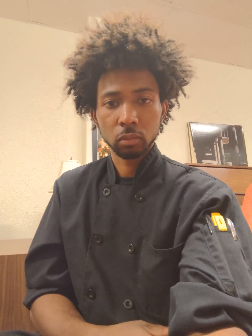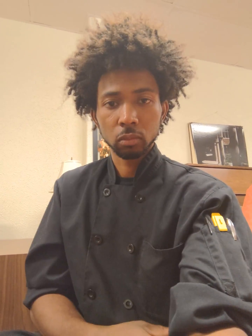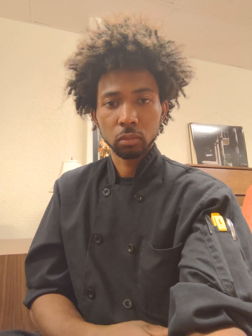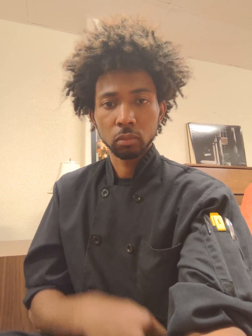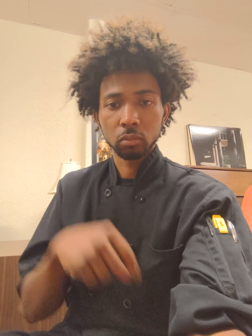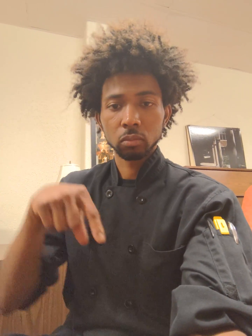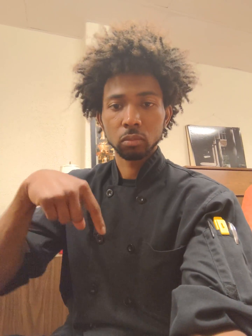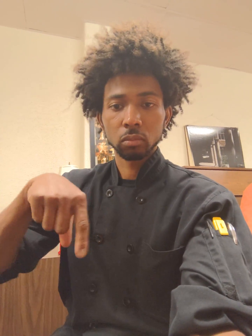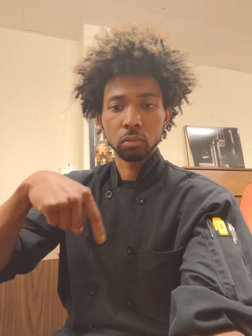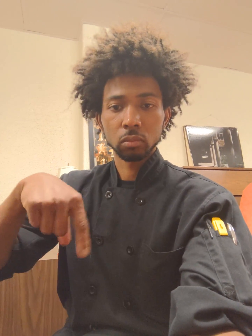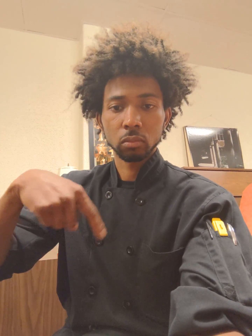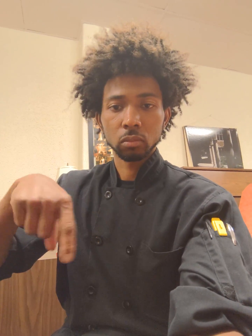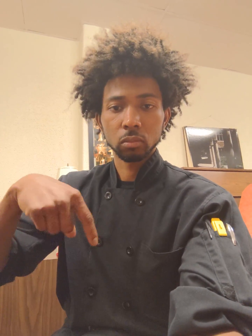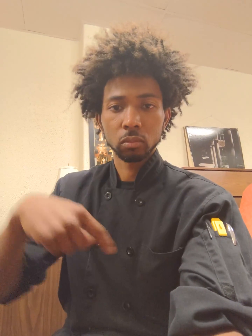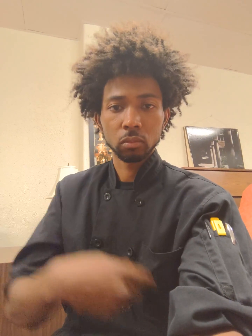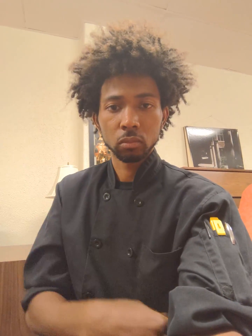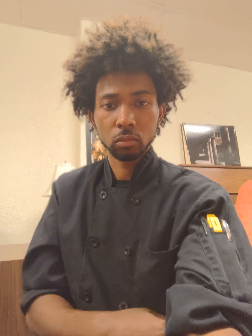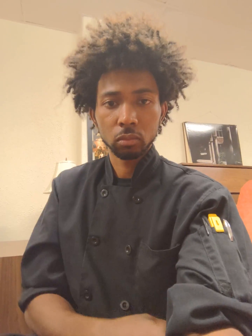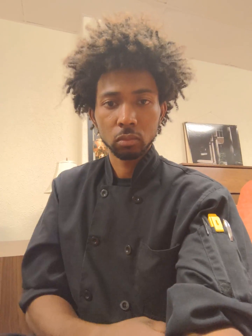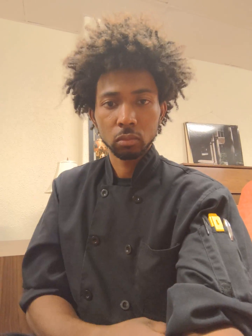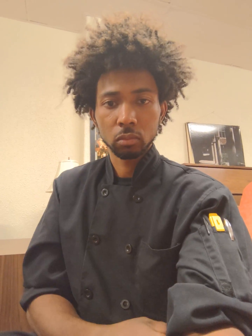flip-flop